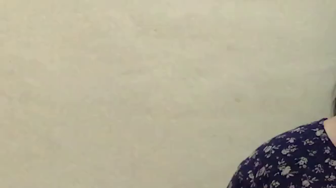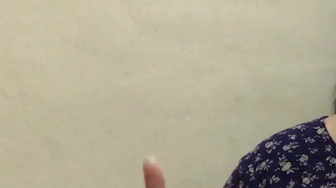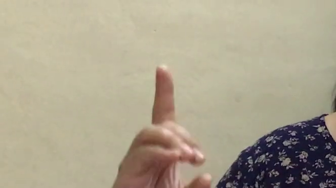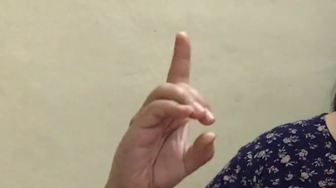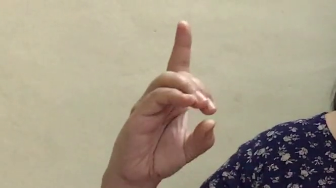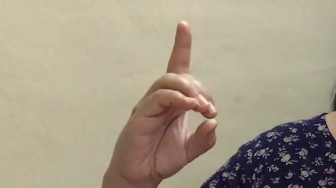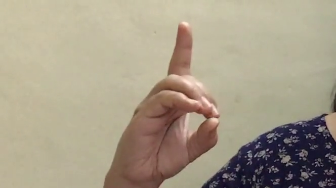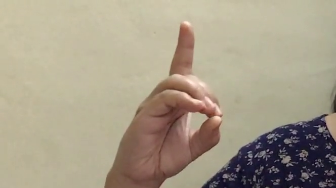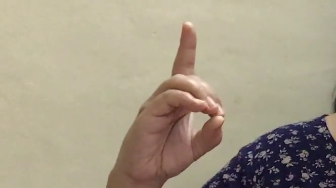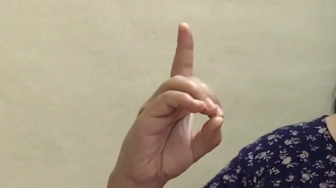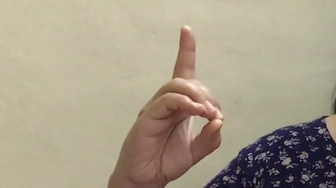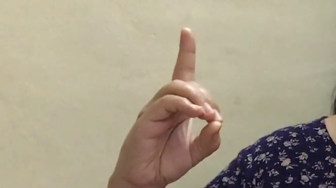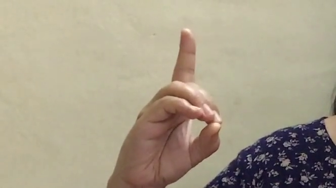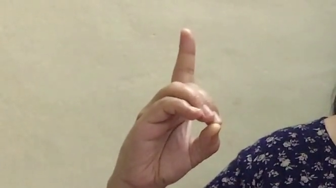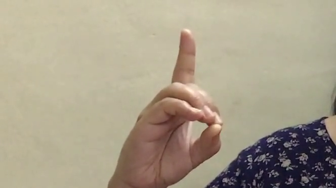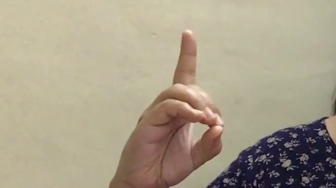ठ